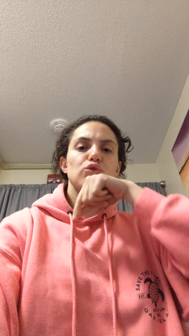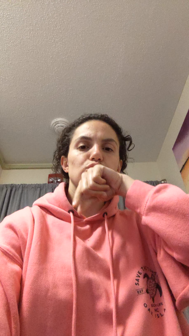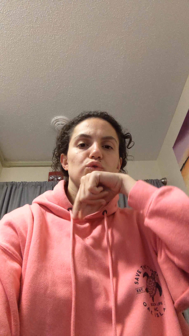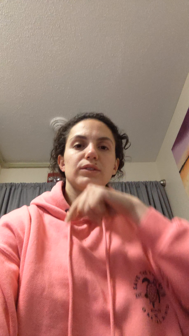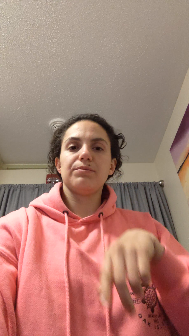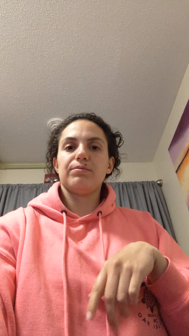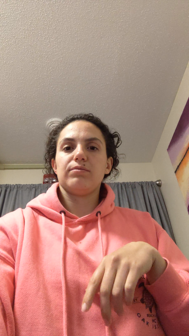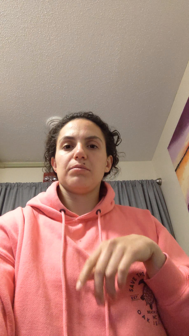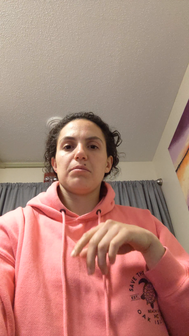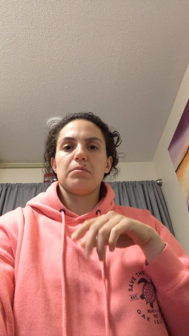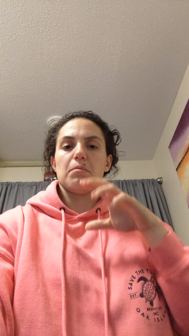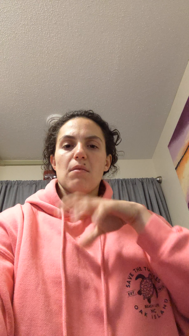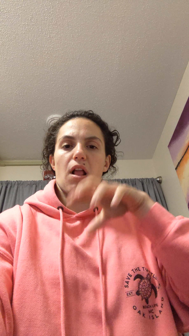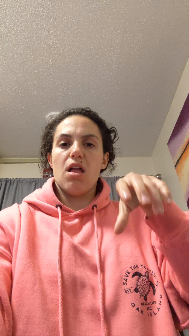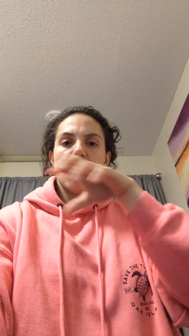block